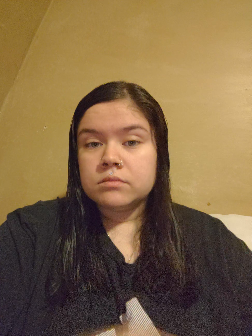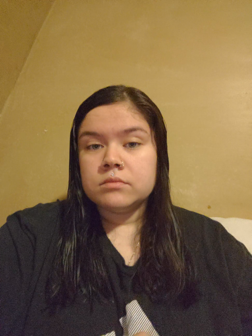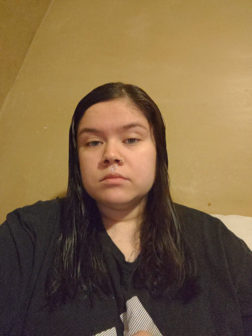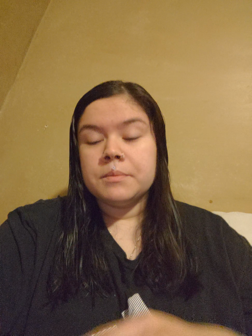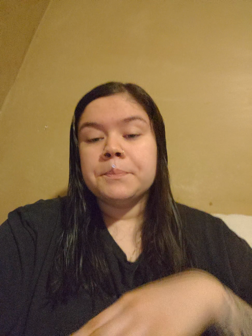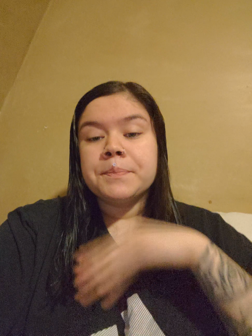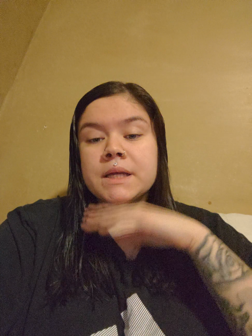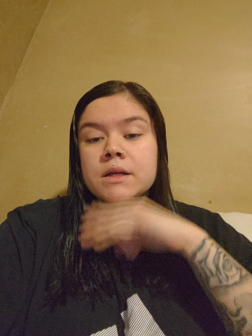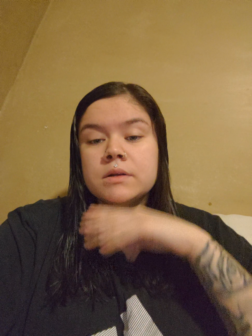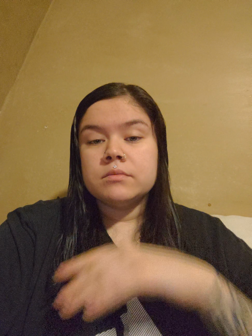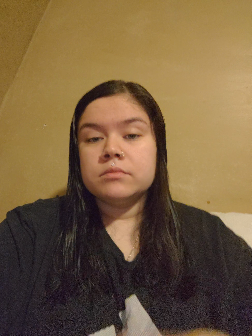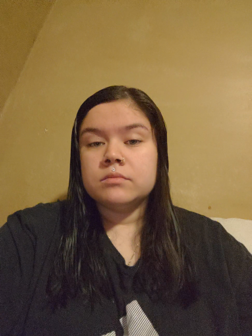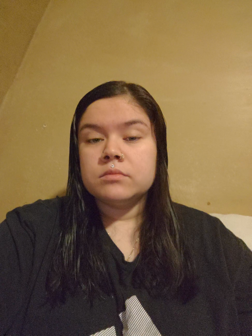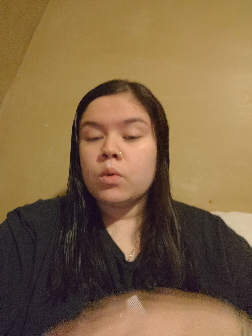pig